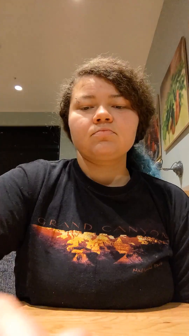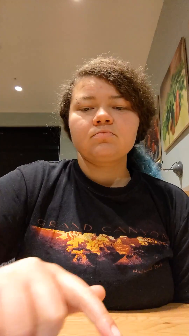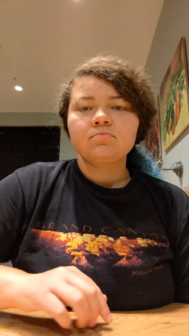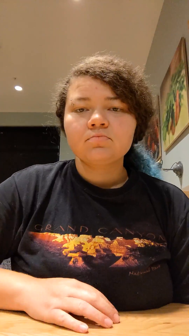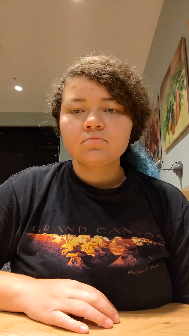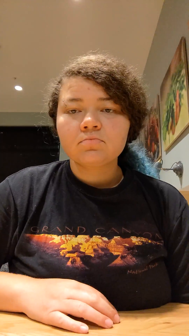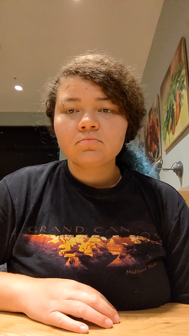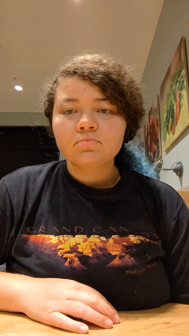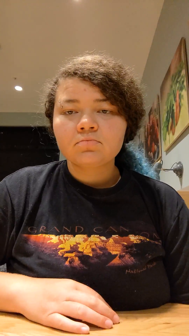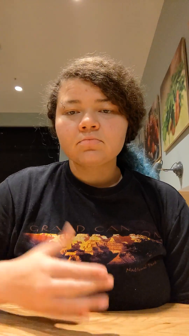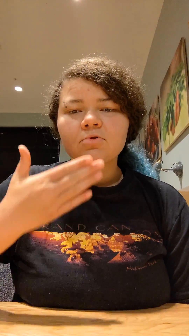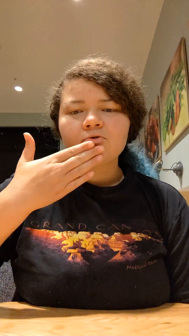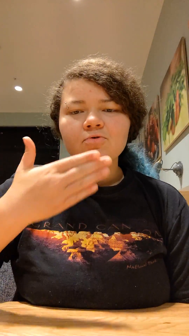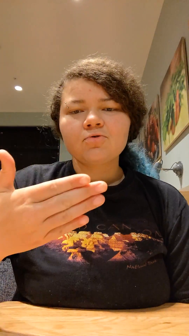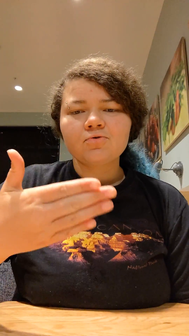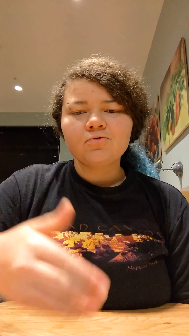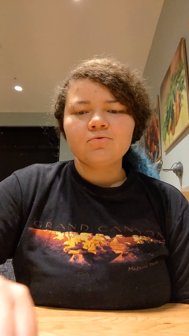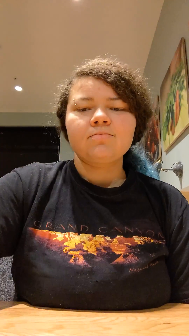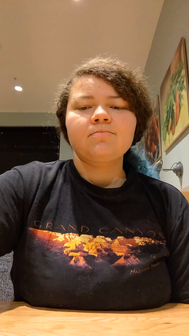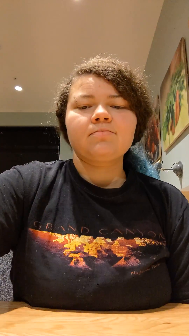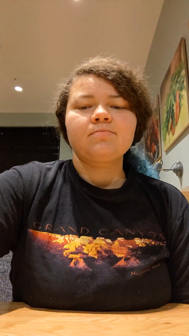good